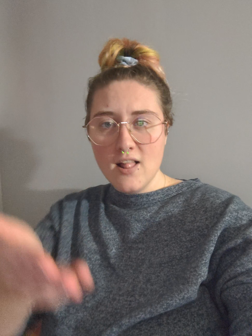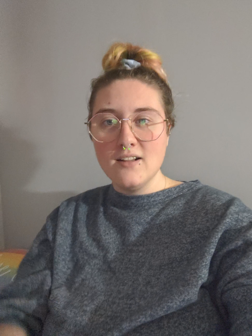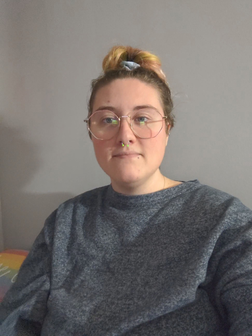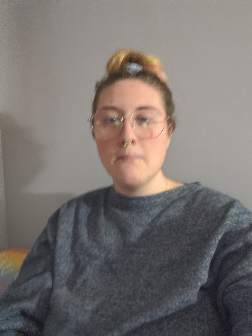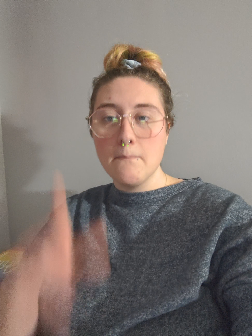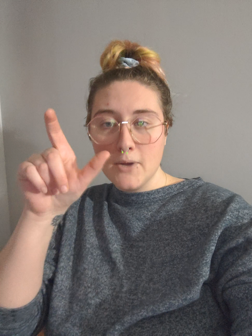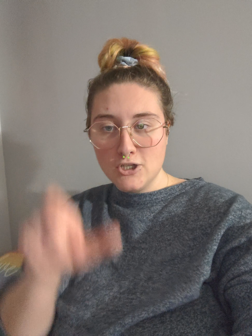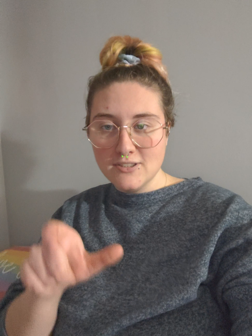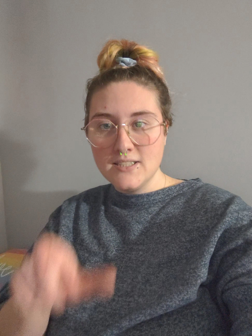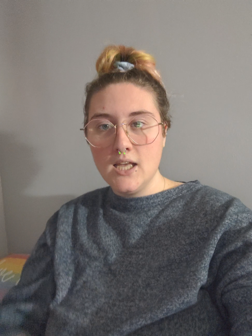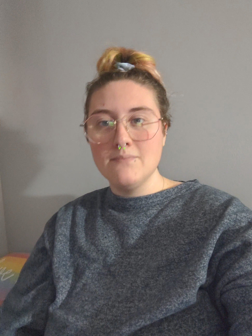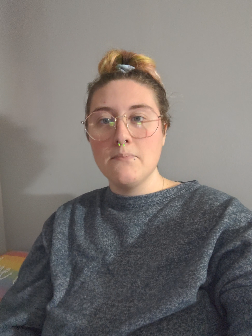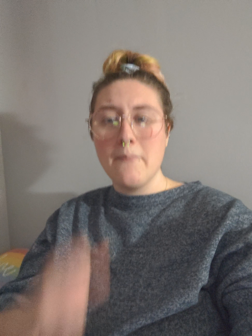person